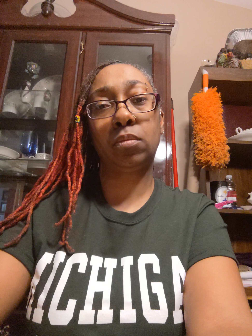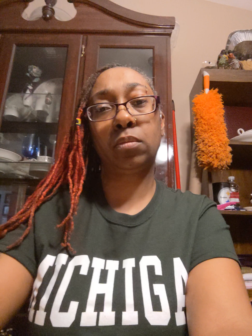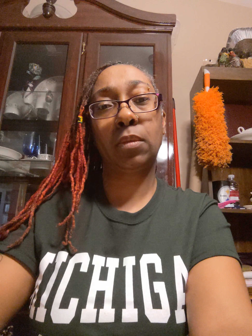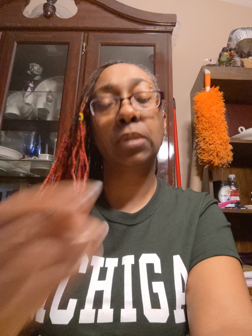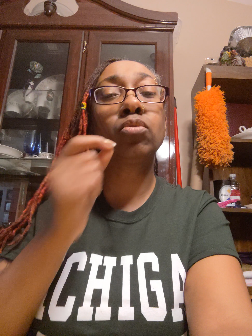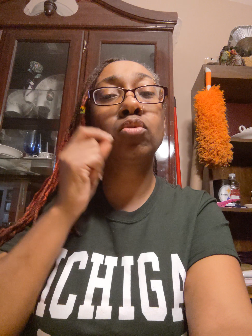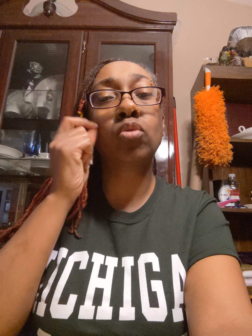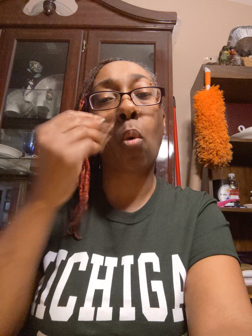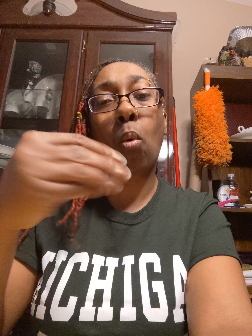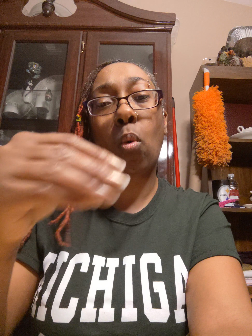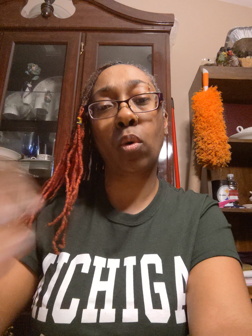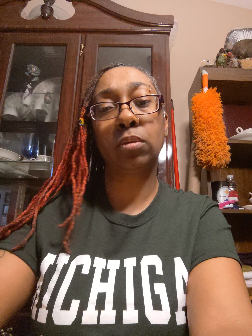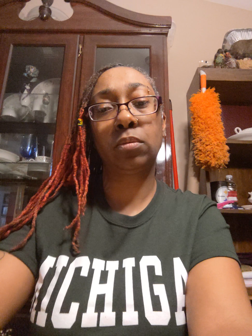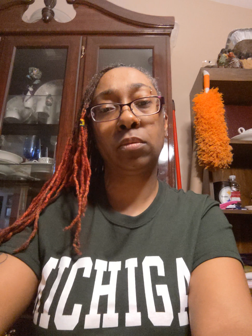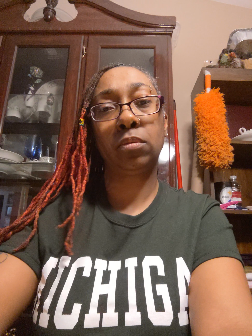store